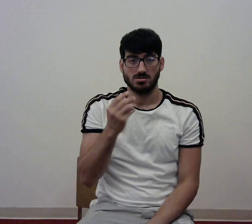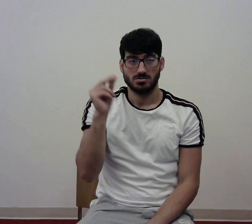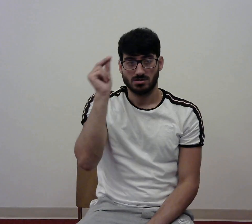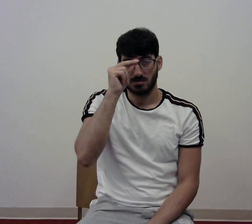təhsil